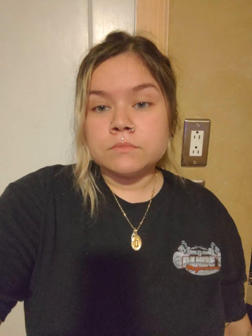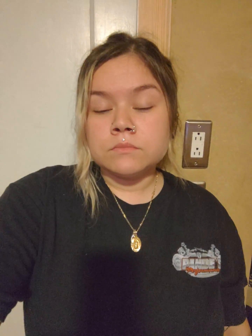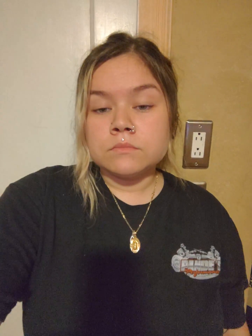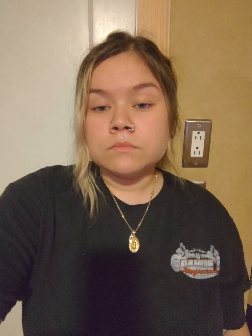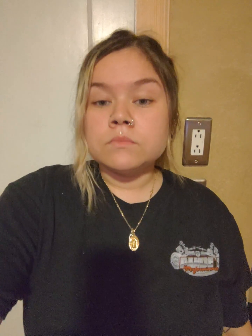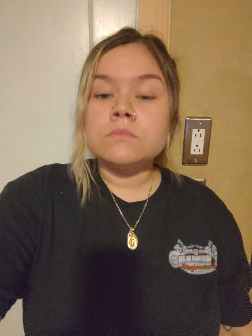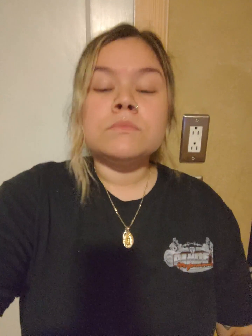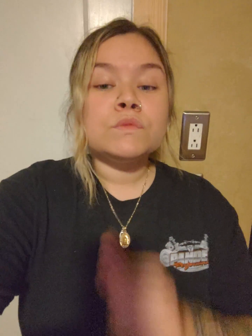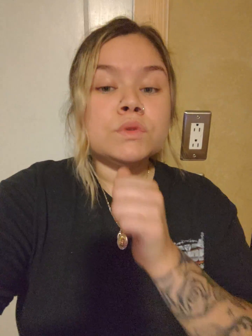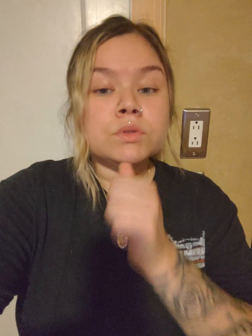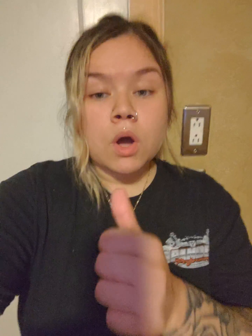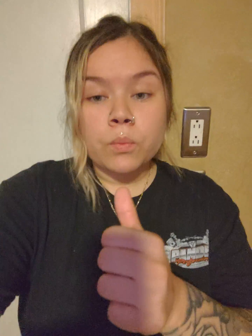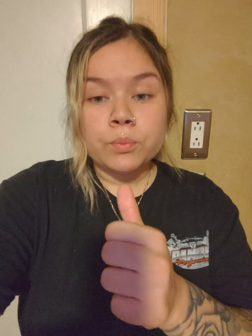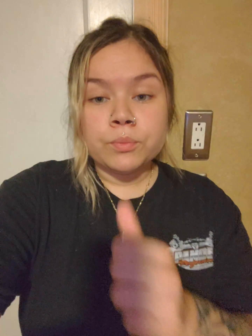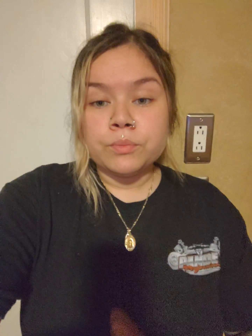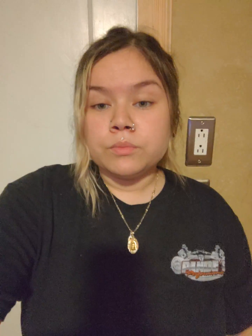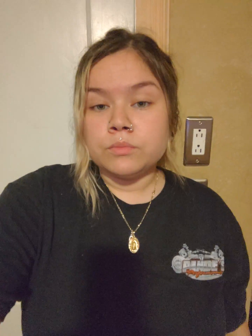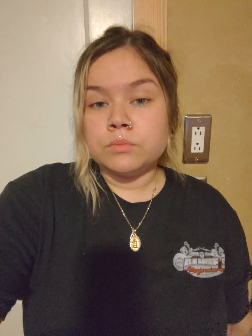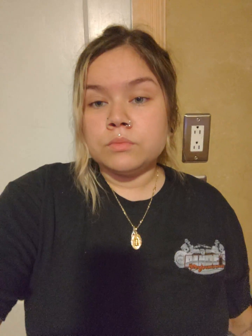don't